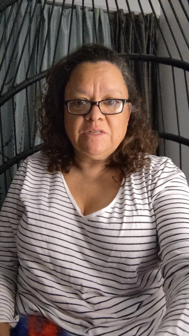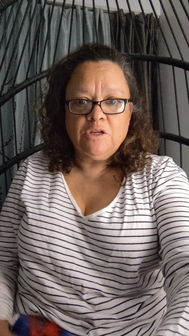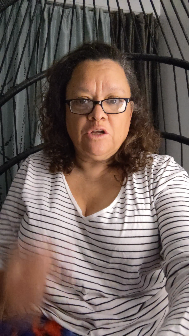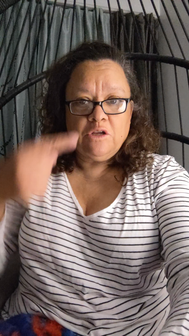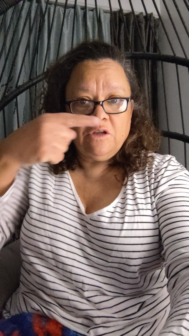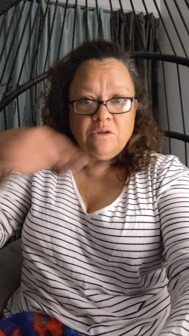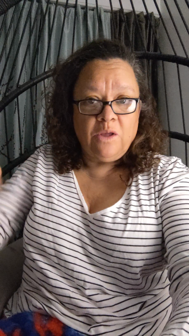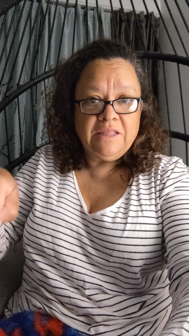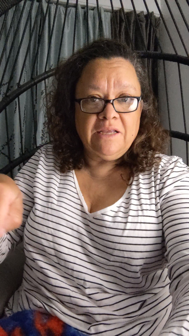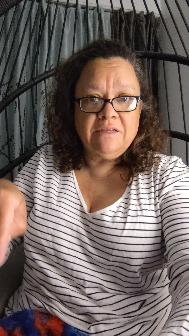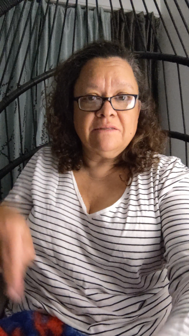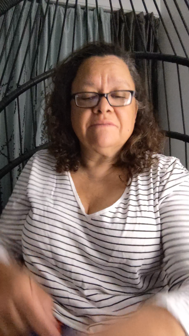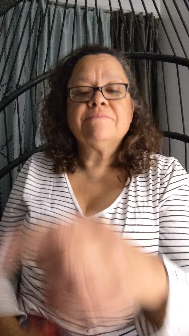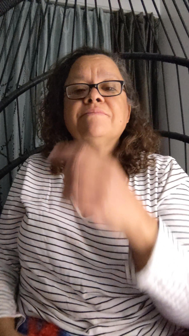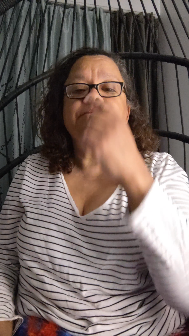cut